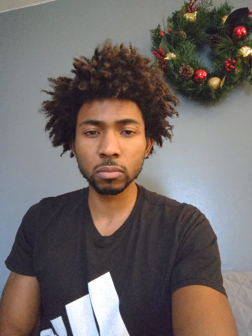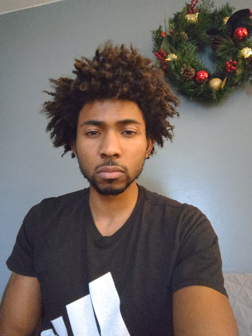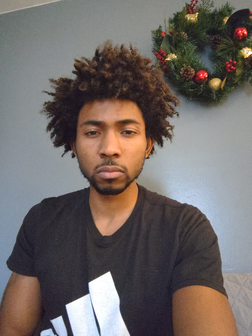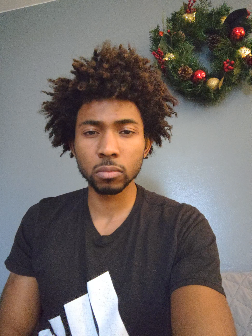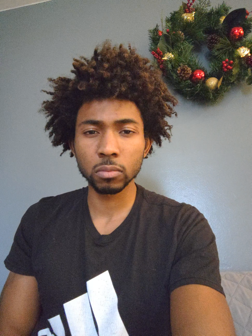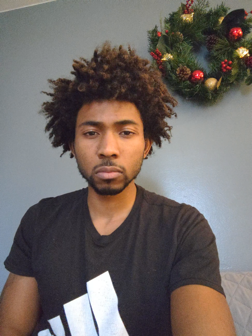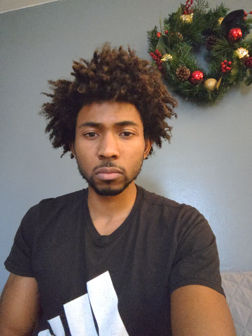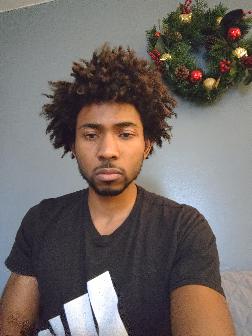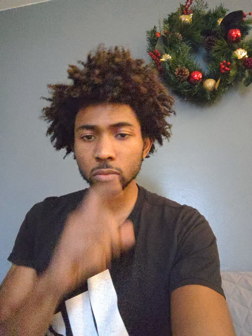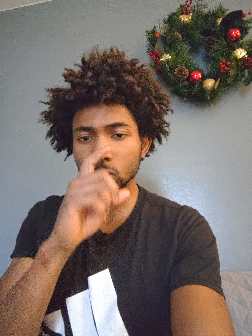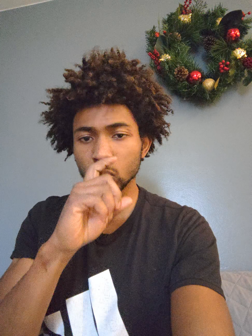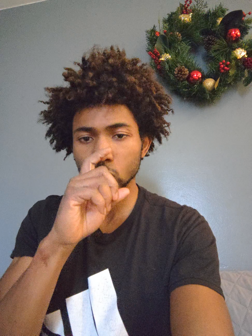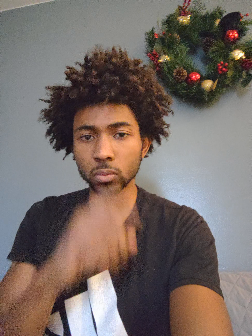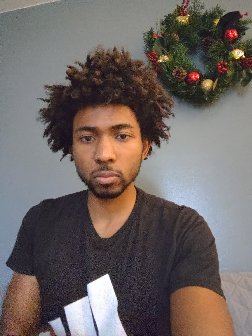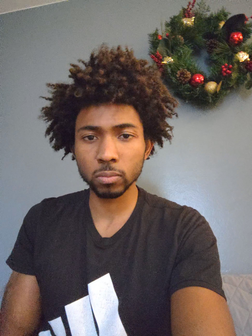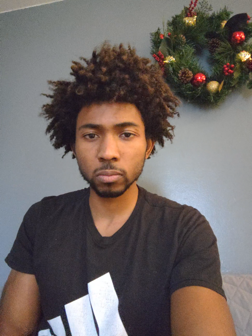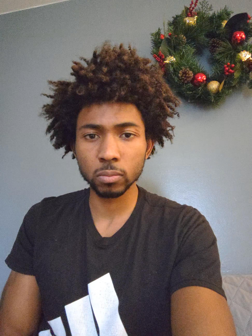doll